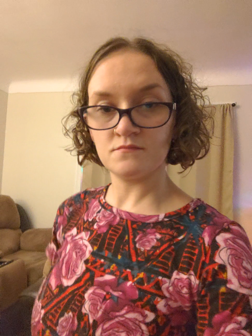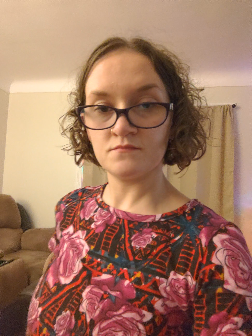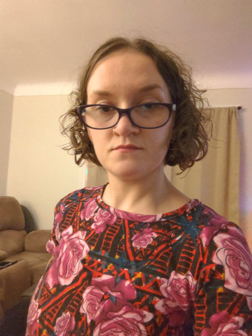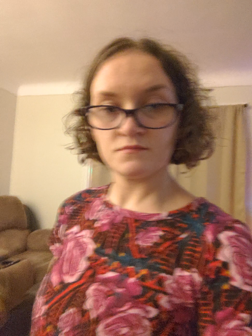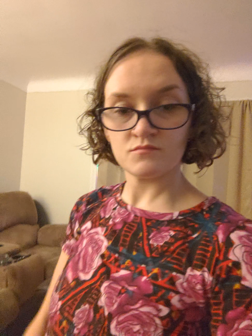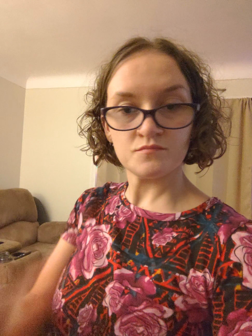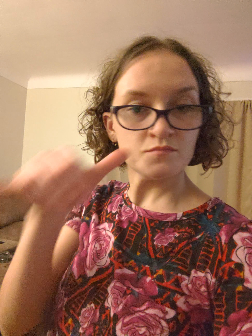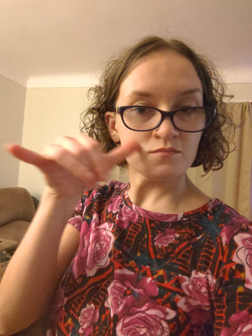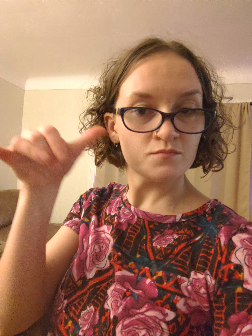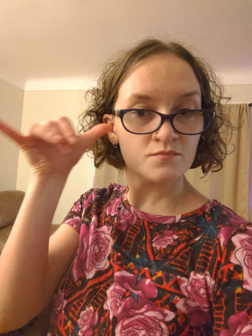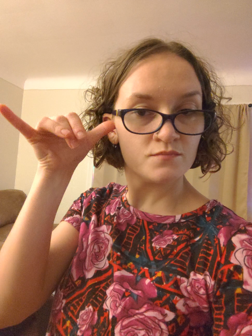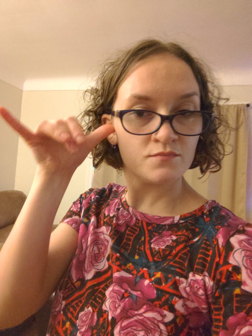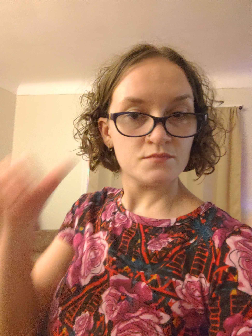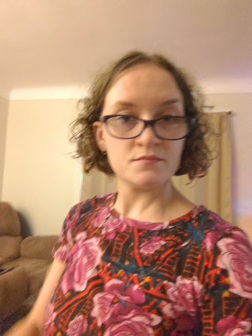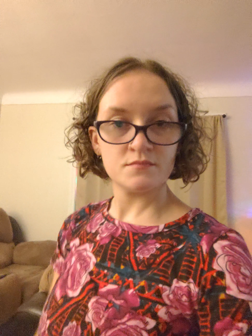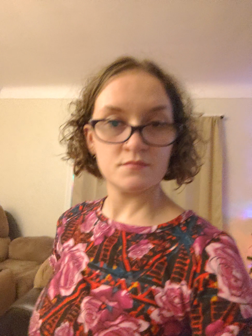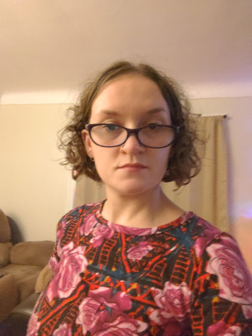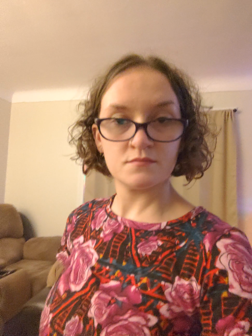yesterday